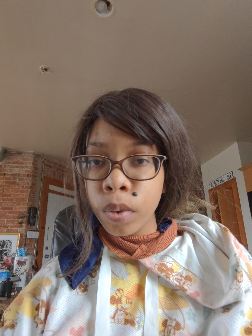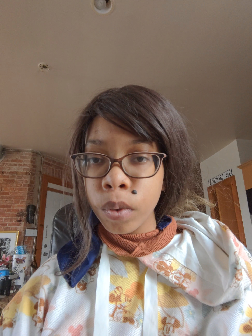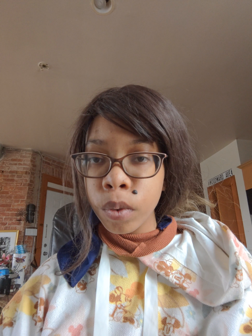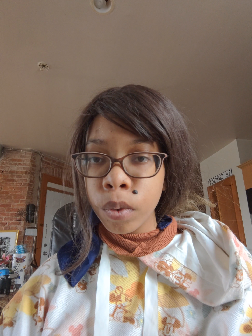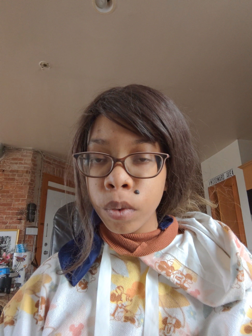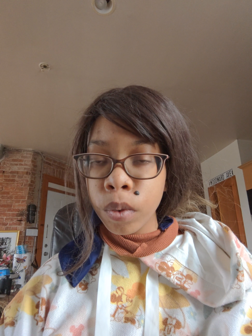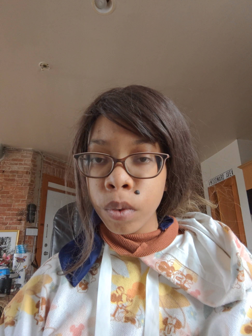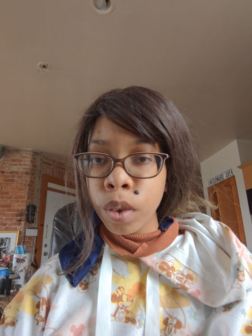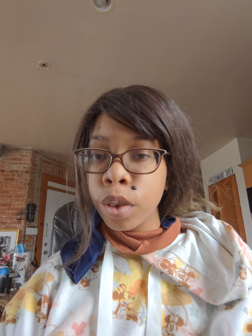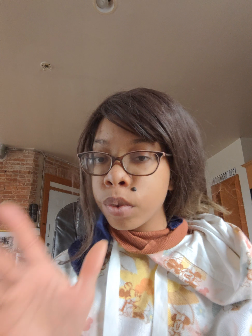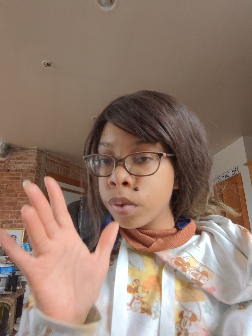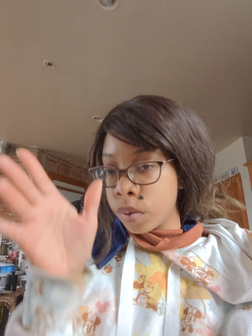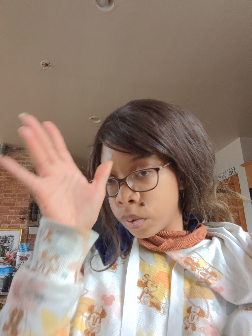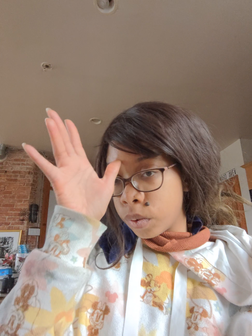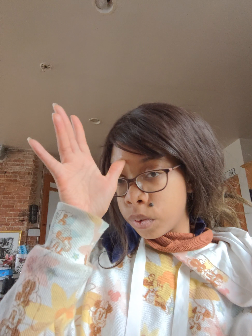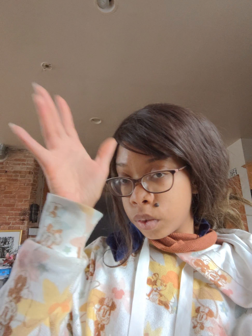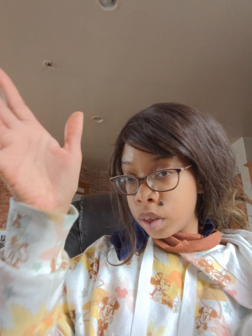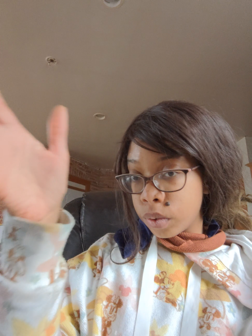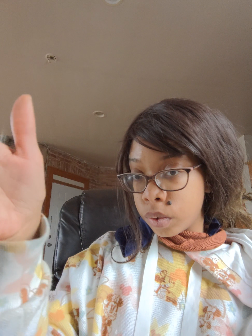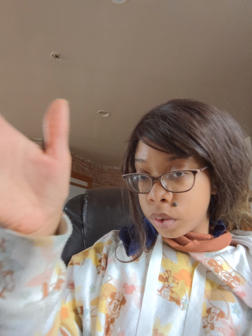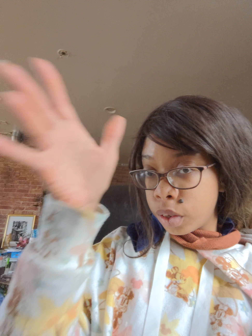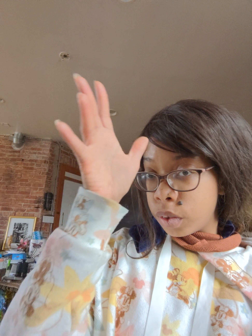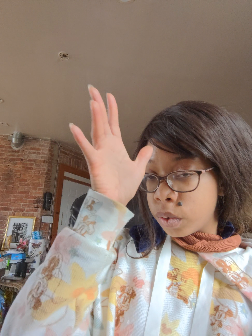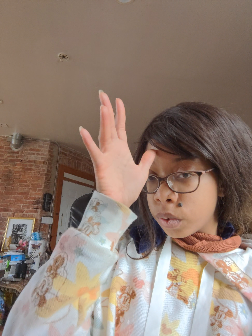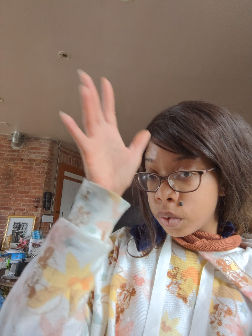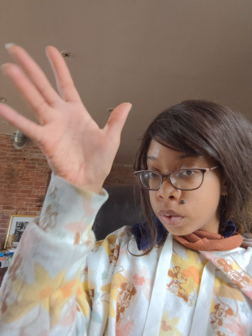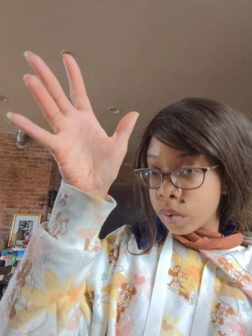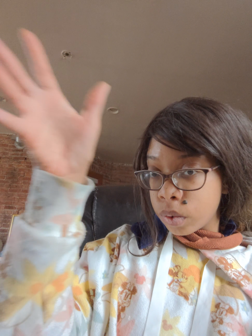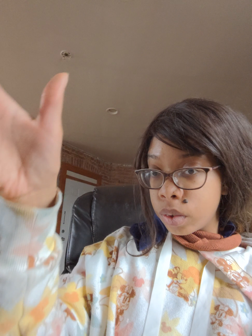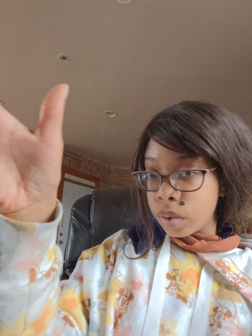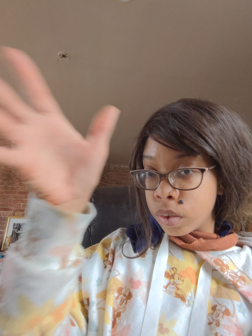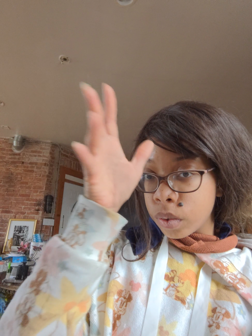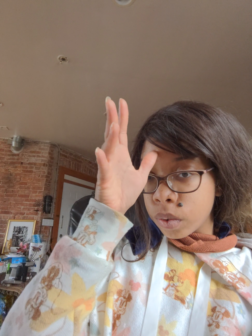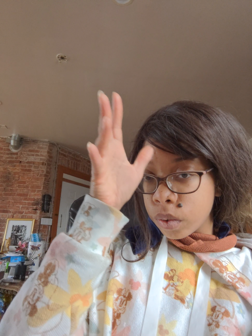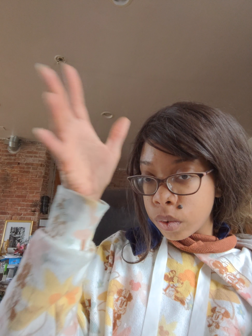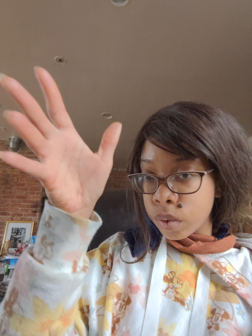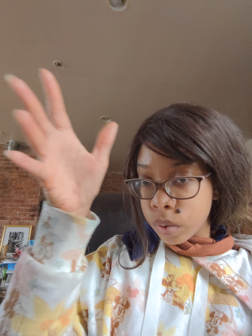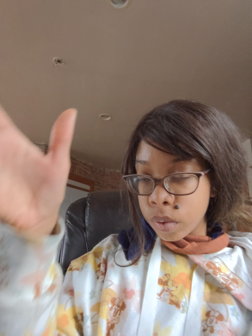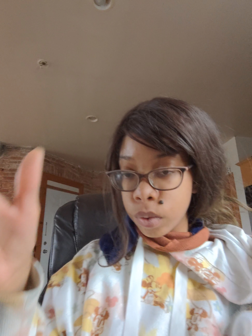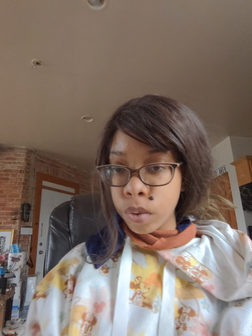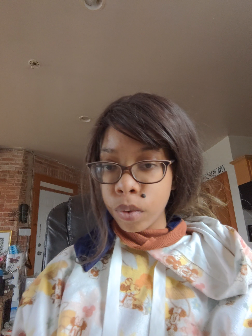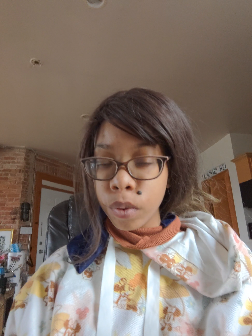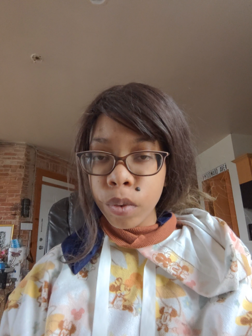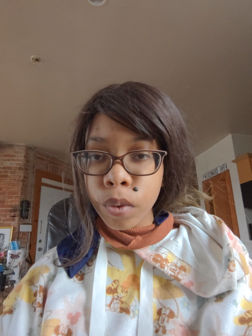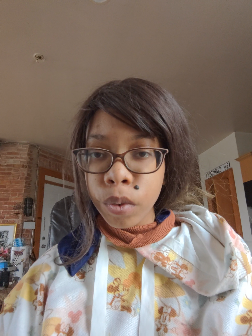grandpa